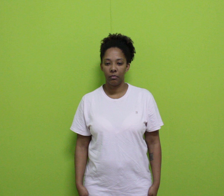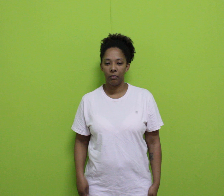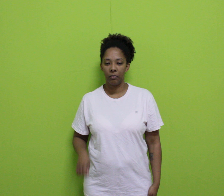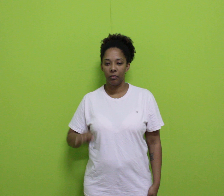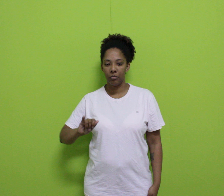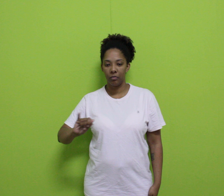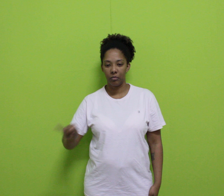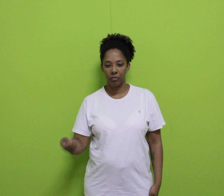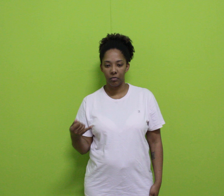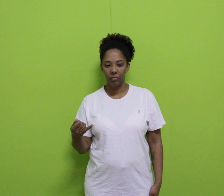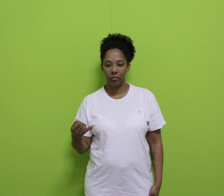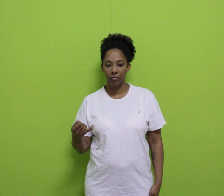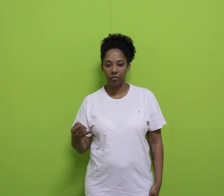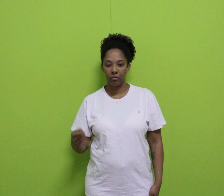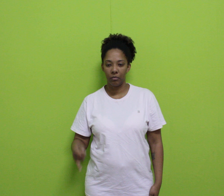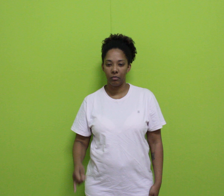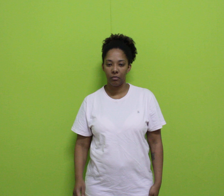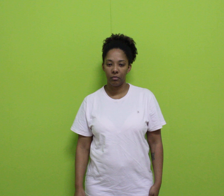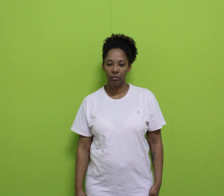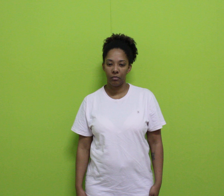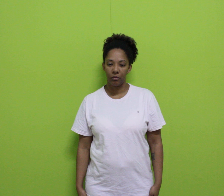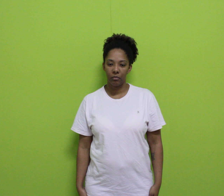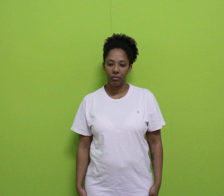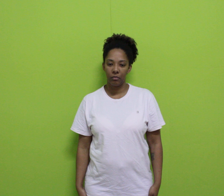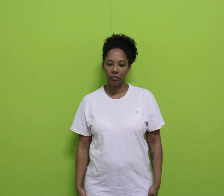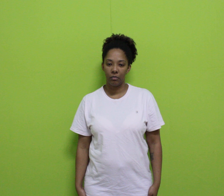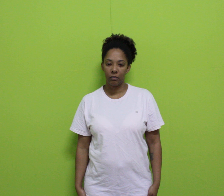aproveitar